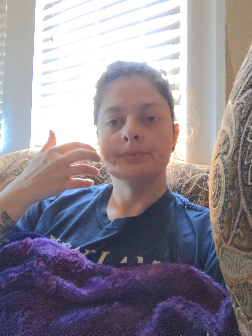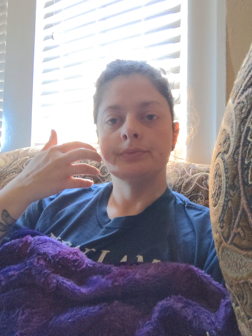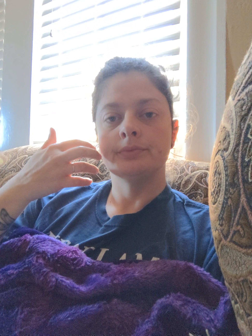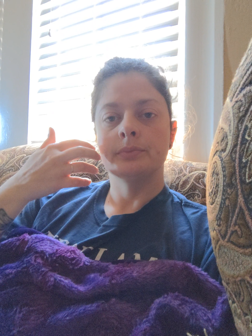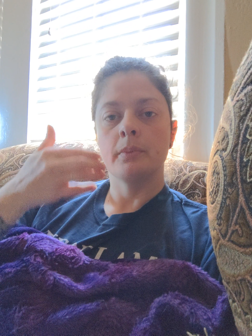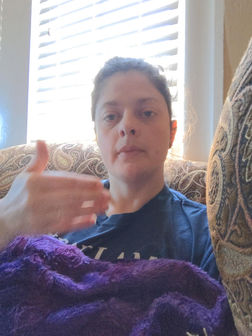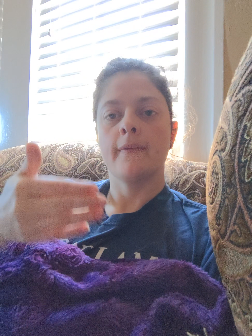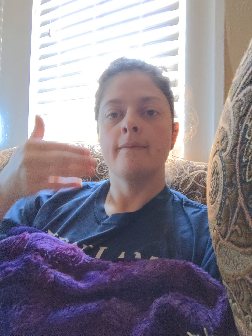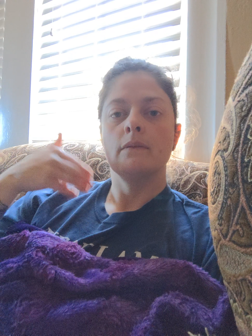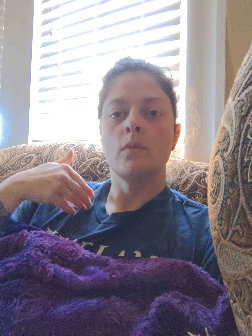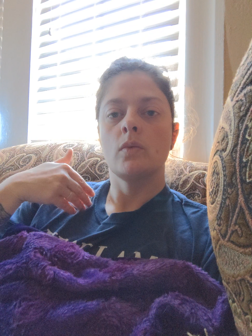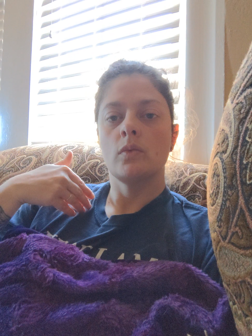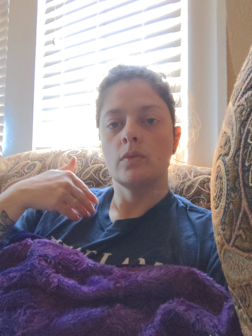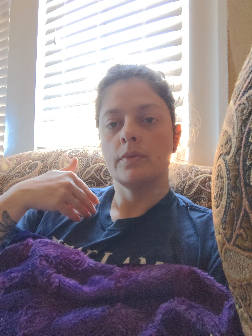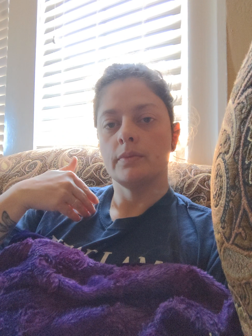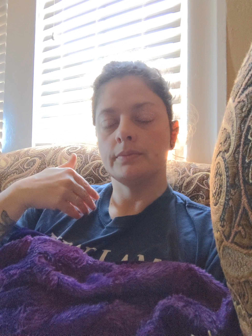before